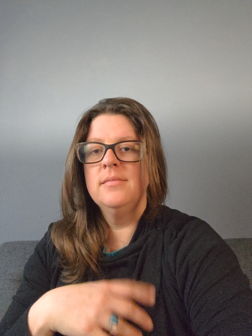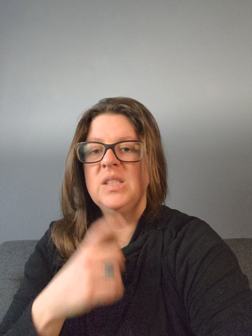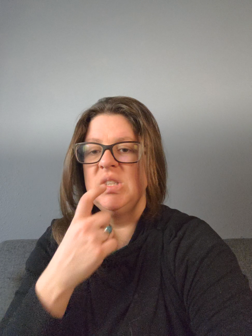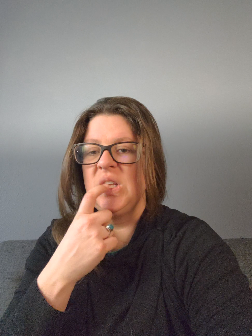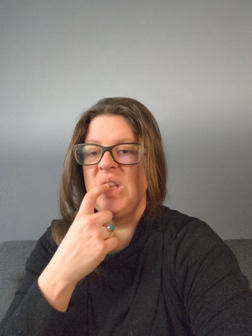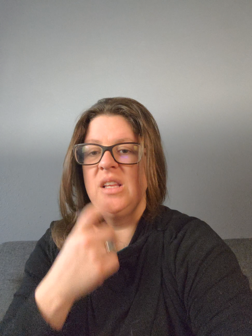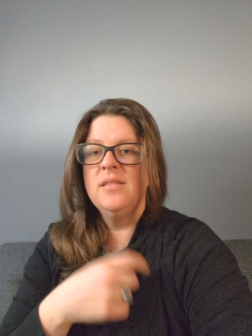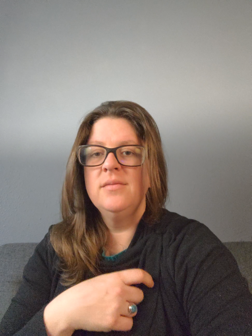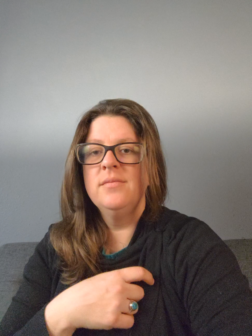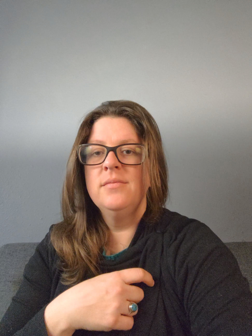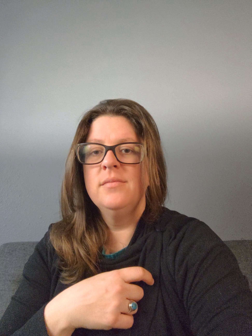tooth